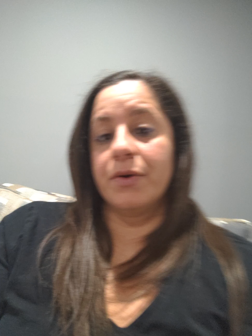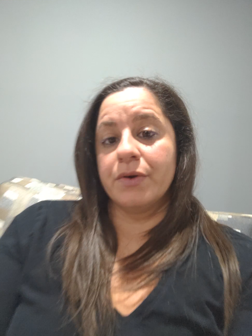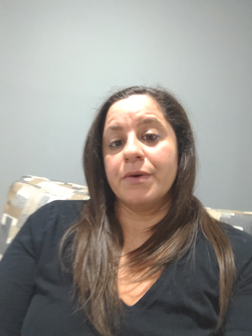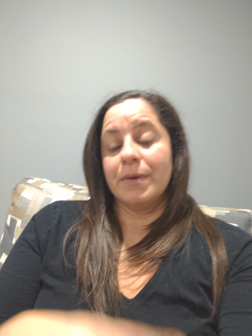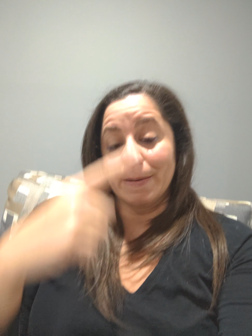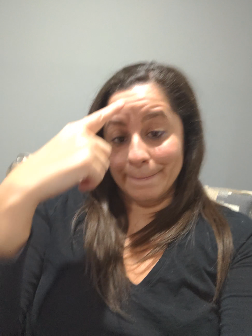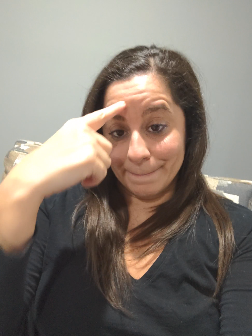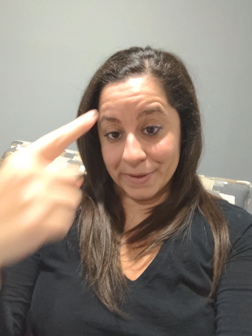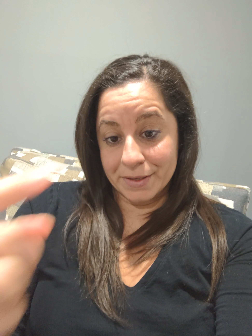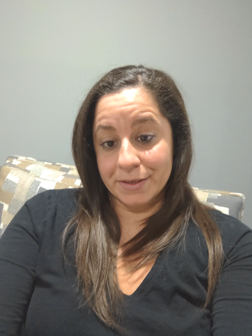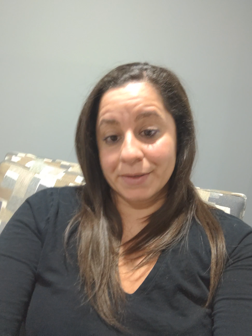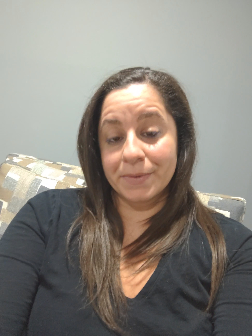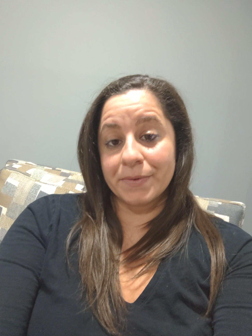penny